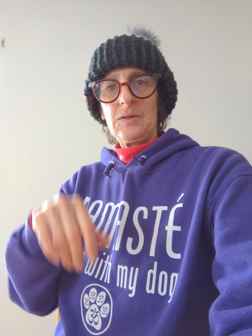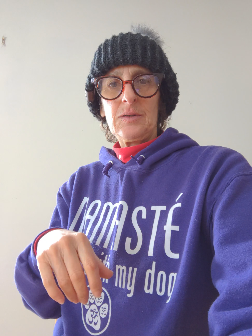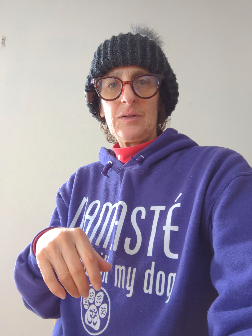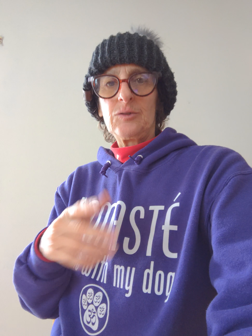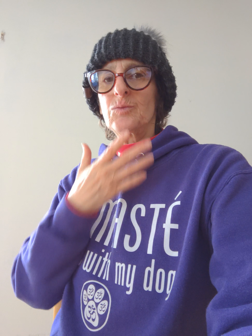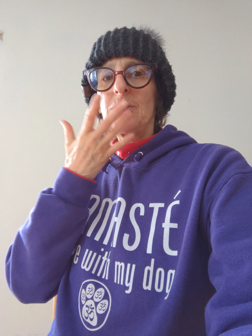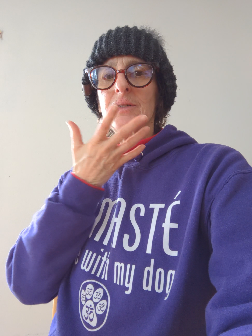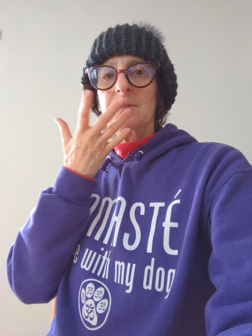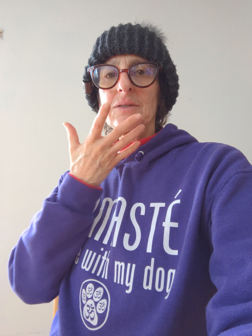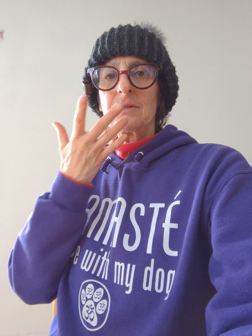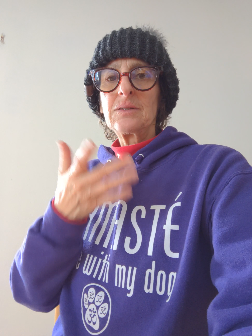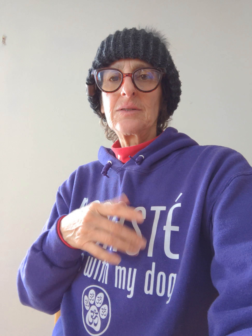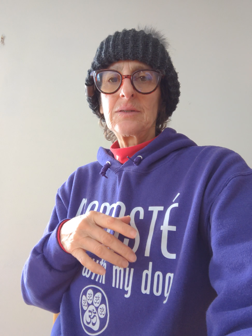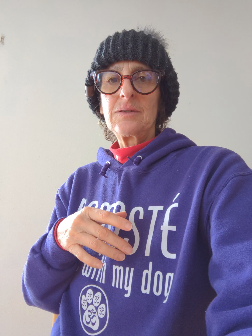grass